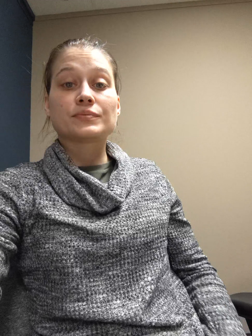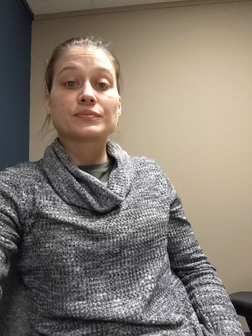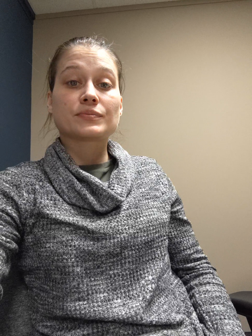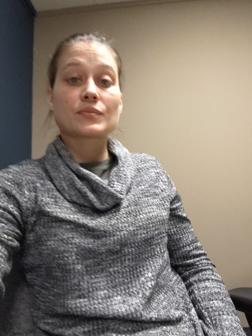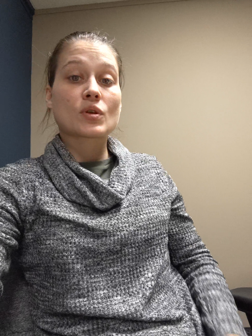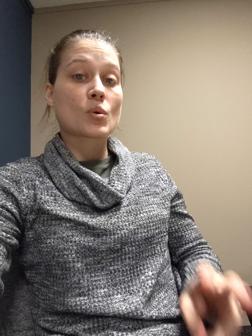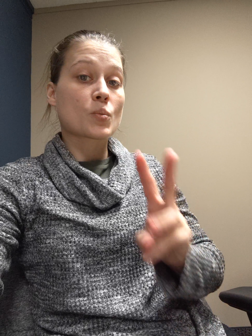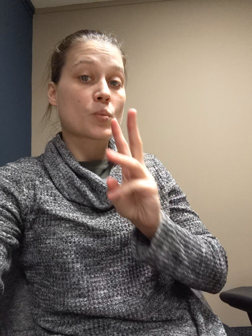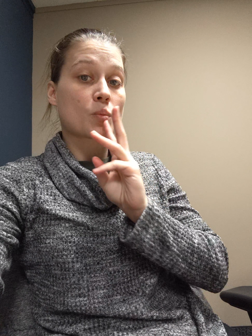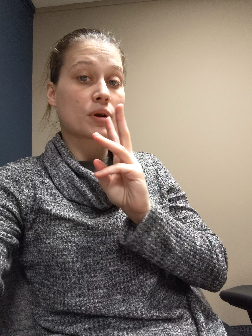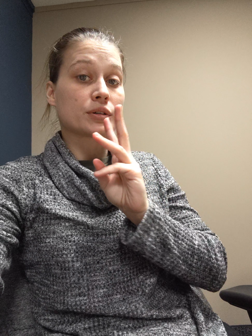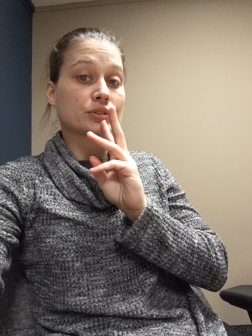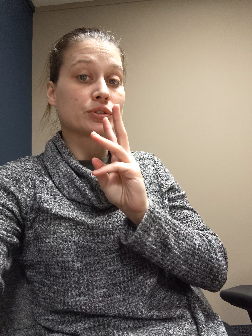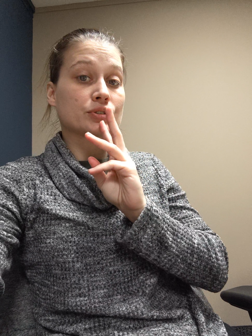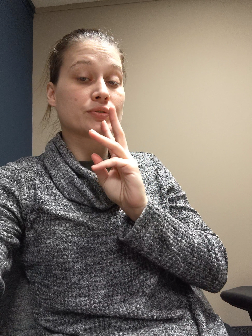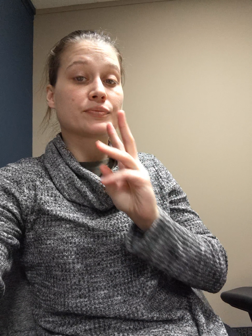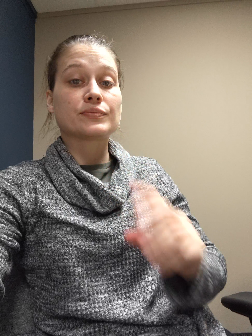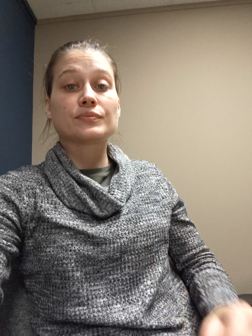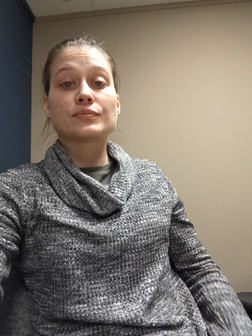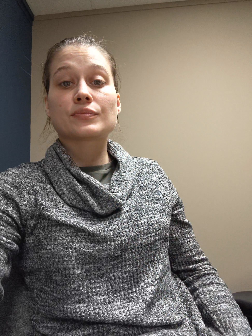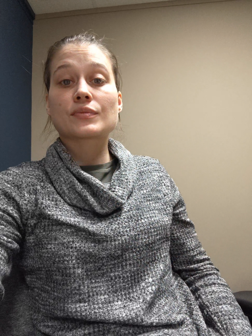water